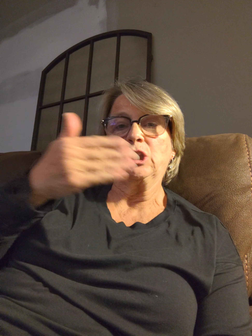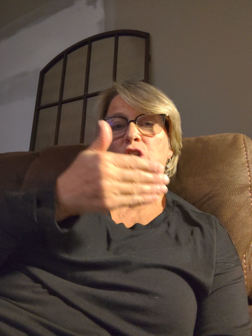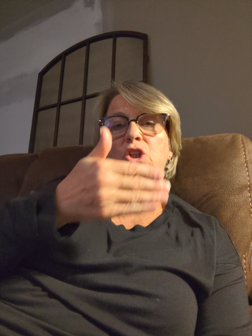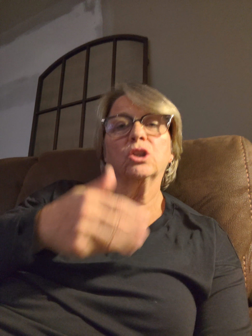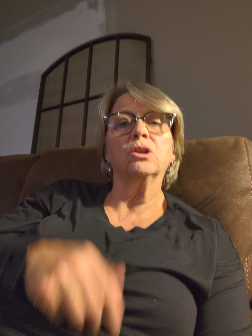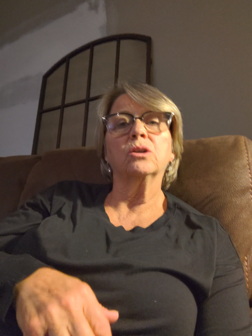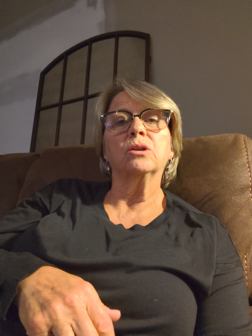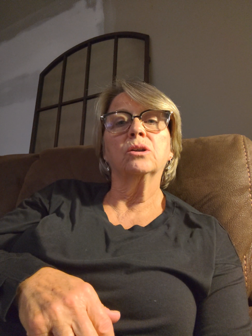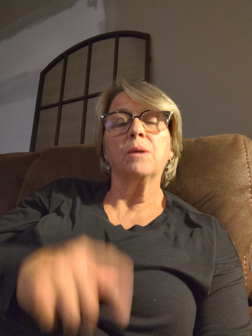fish